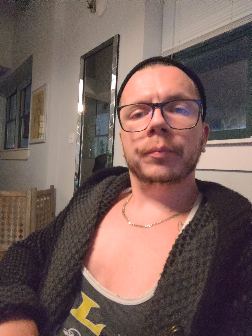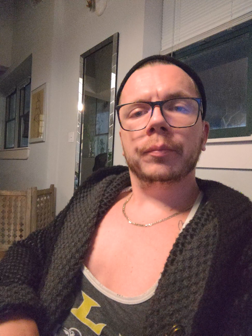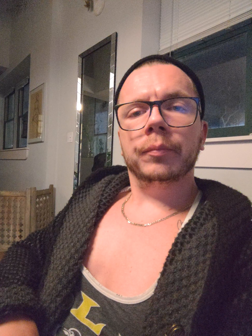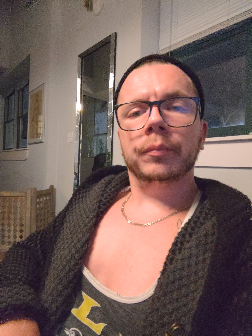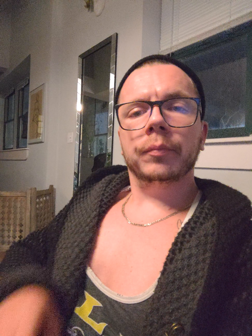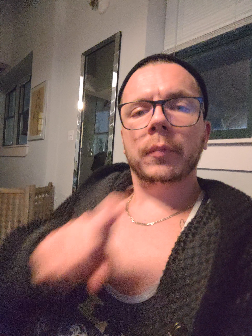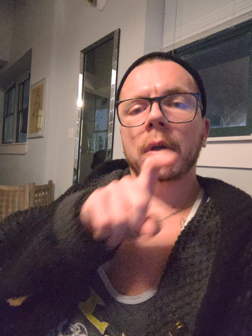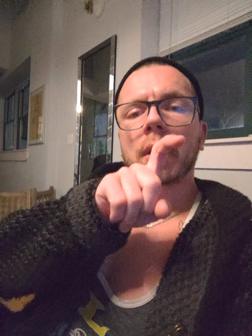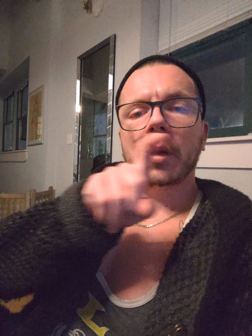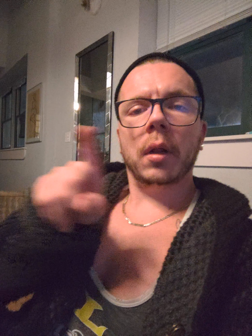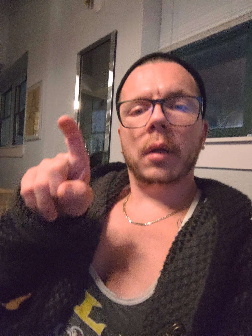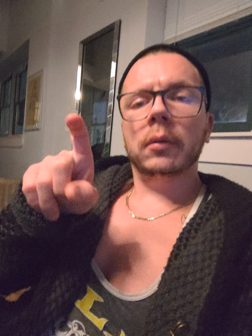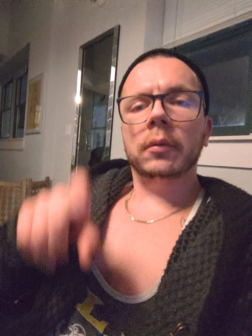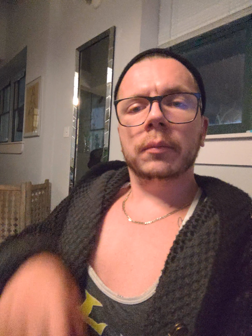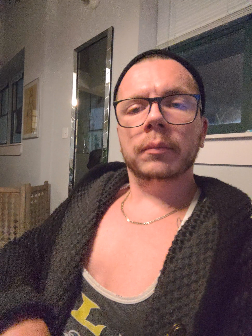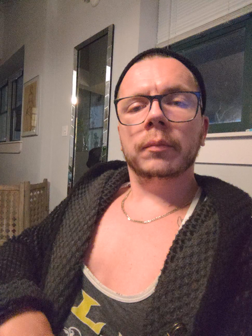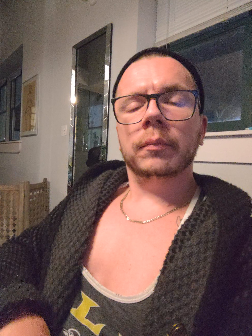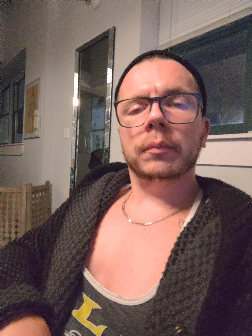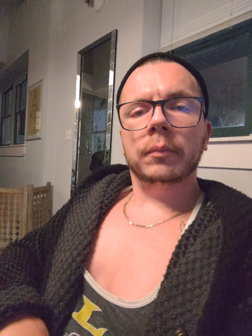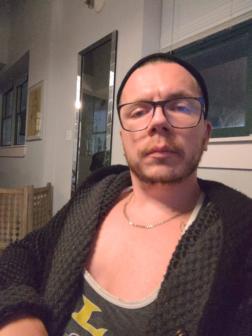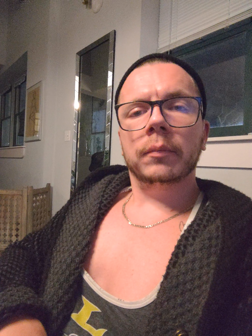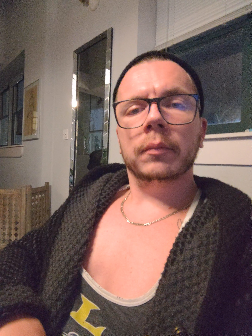closet